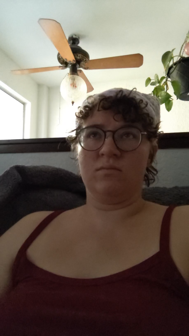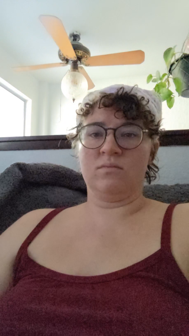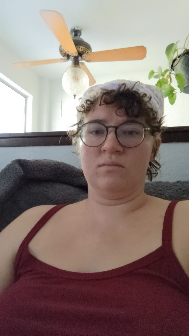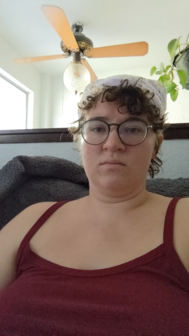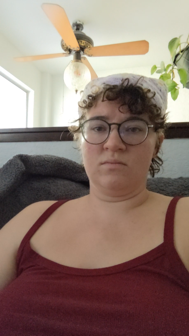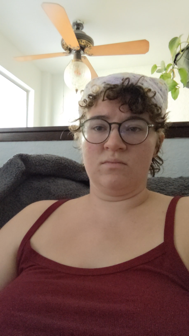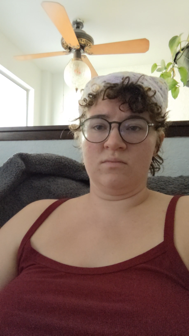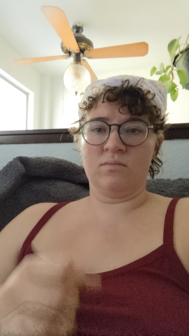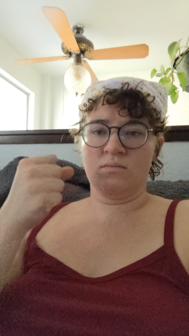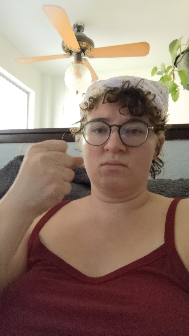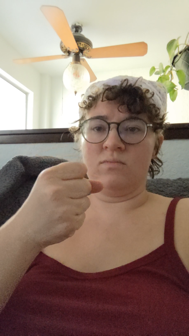hit